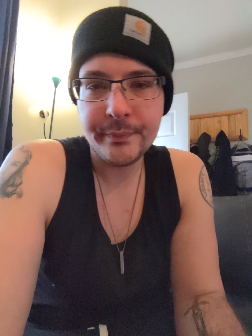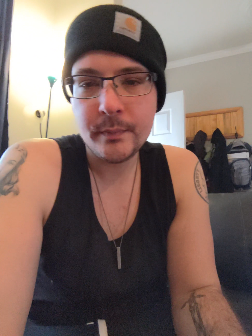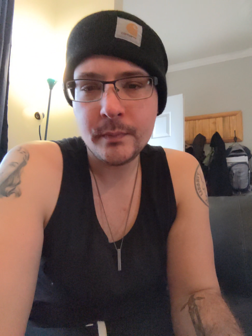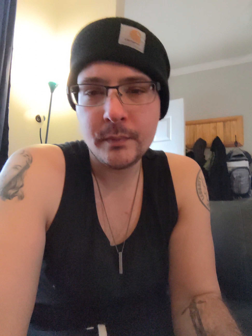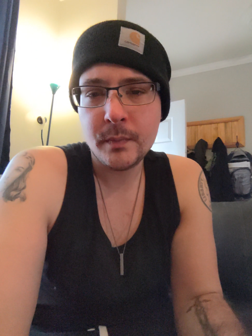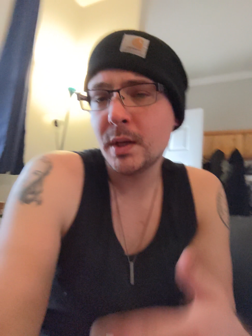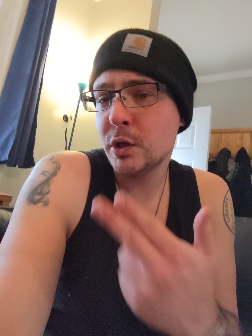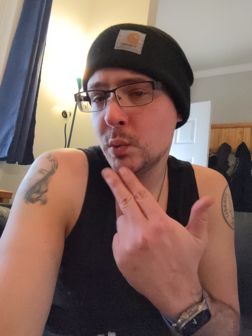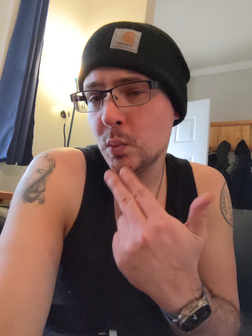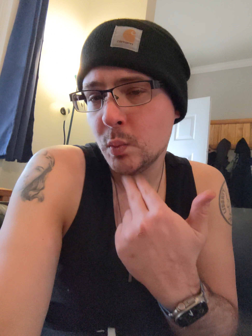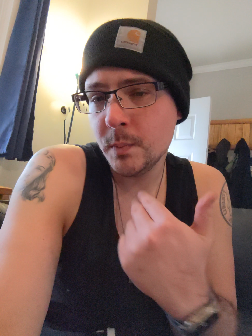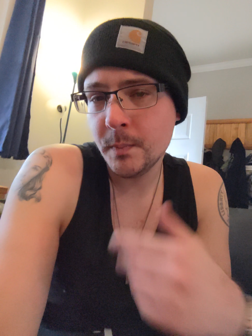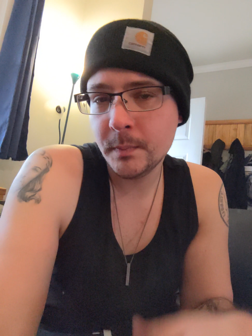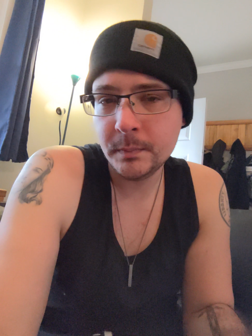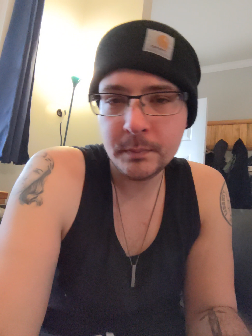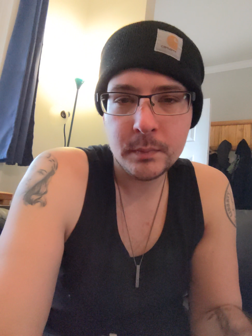cute